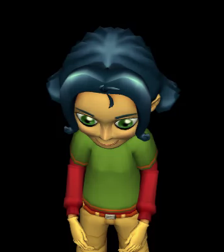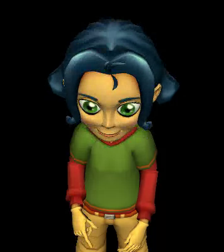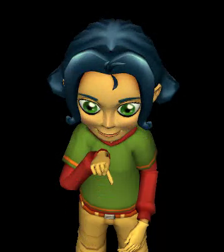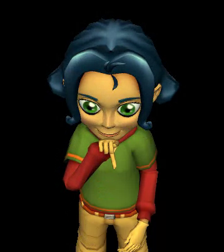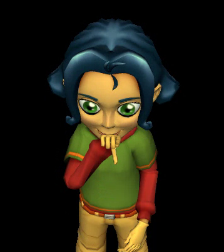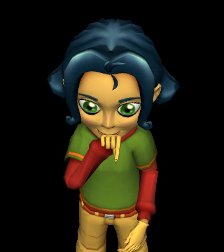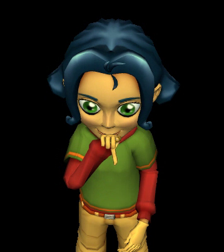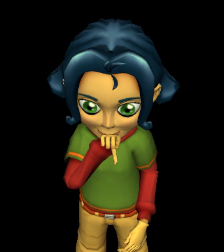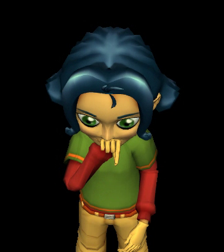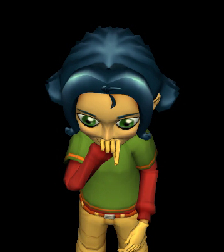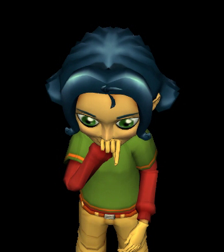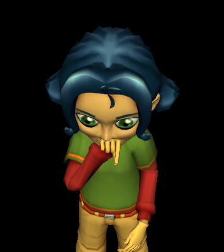عصفور